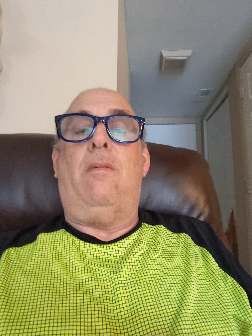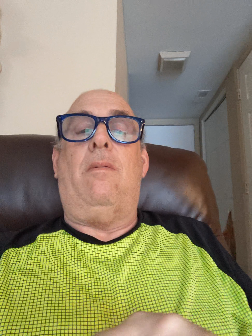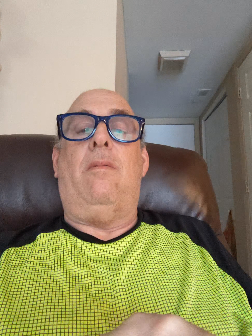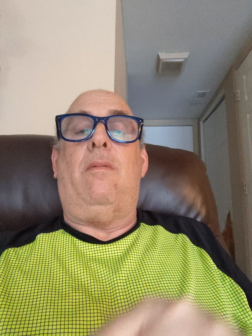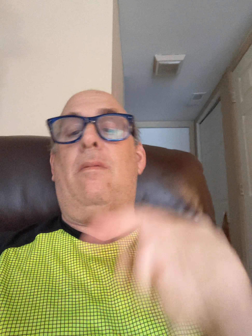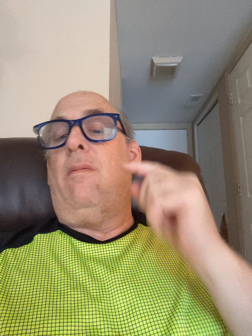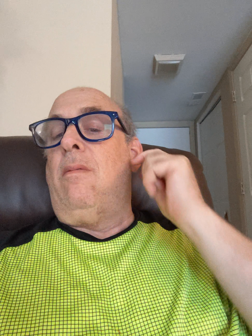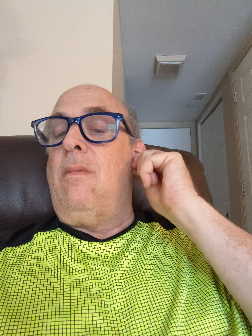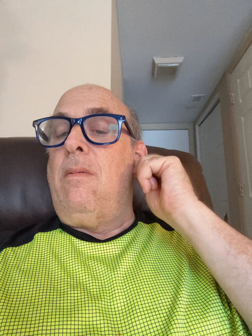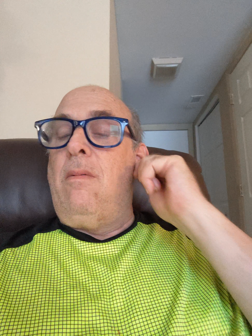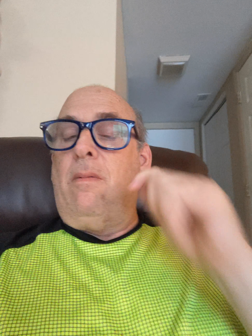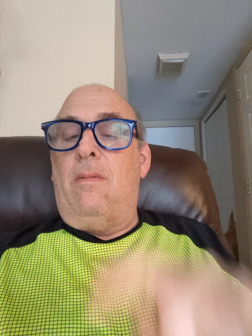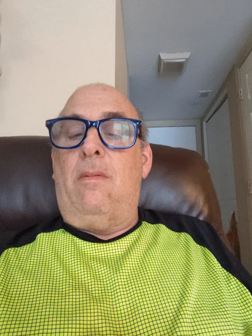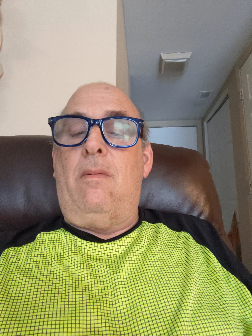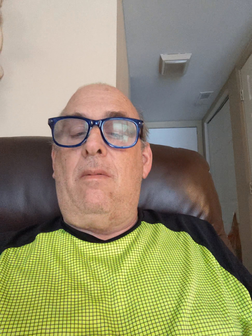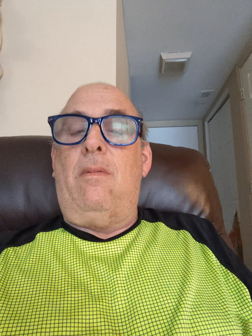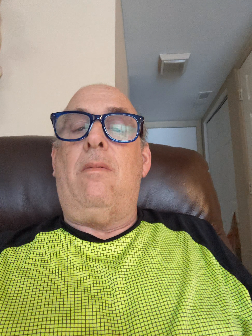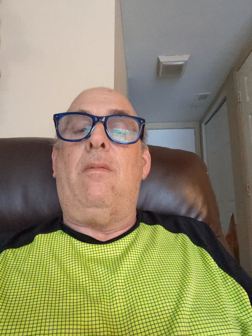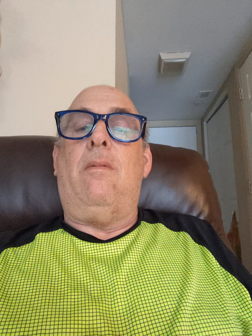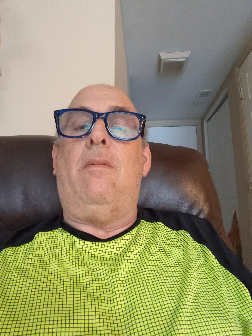ear